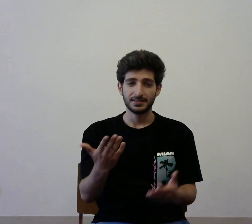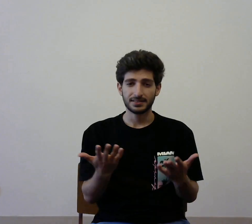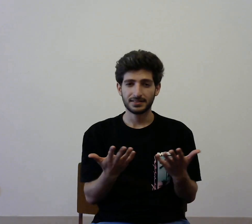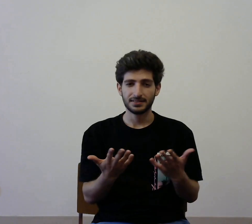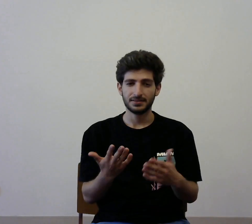hansı